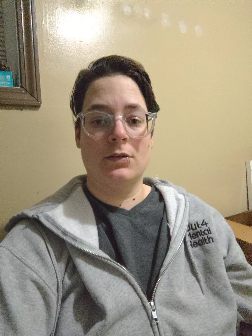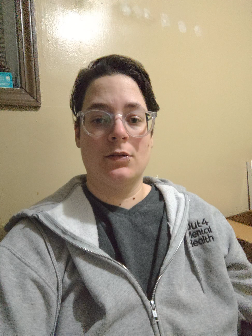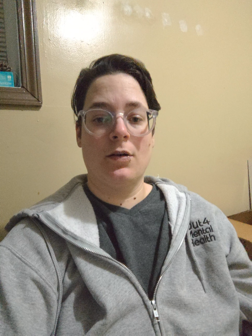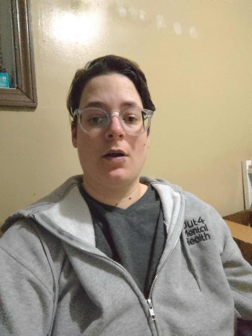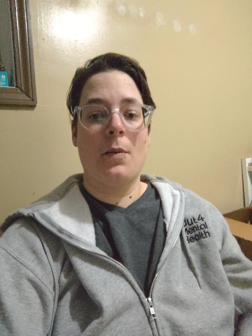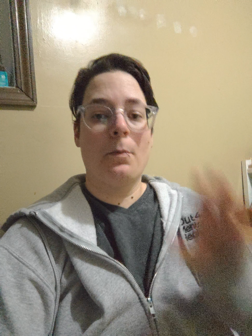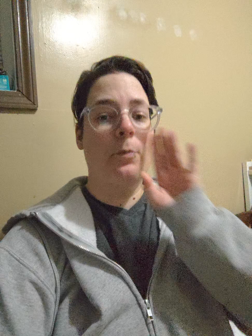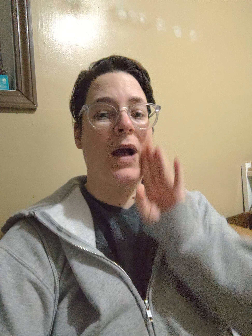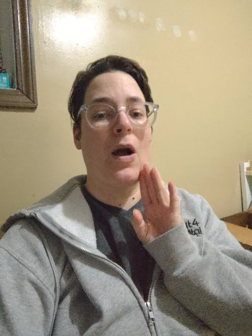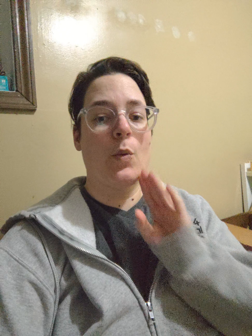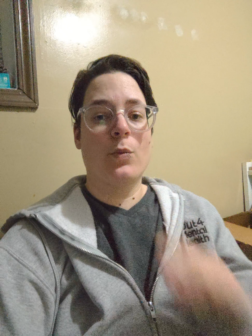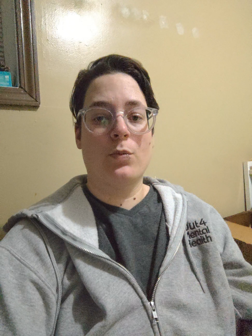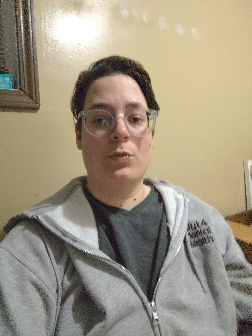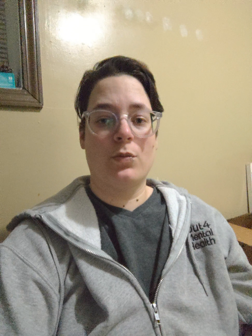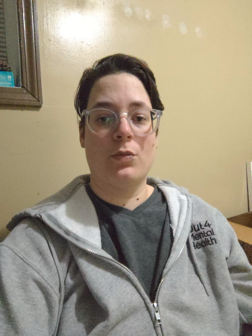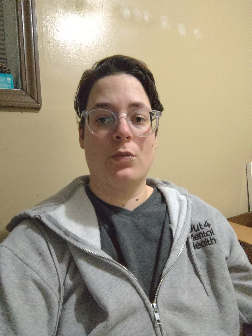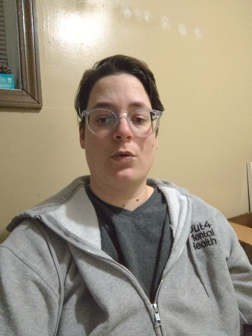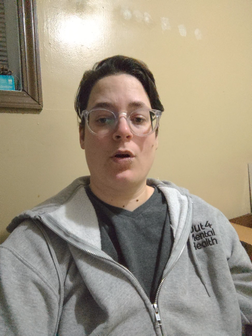brown